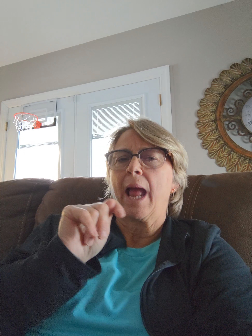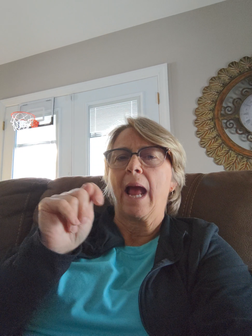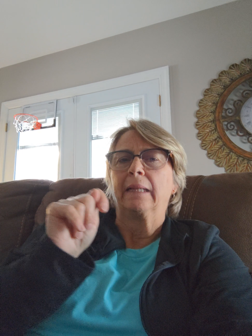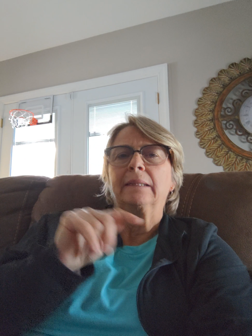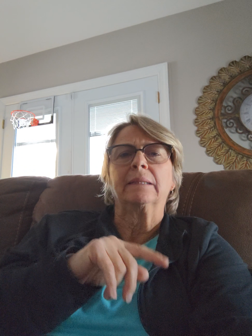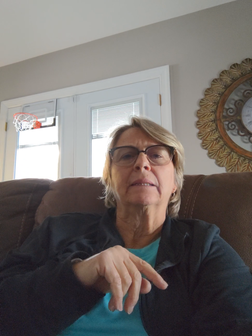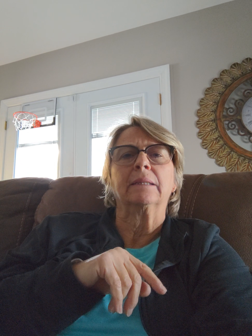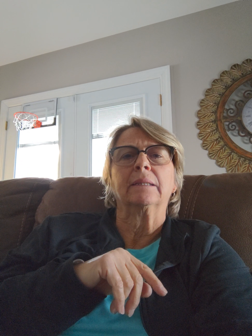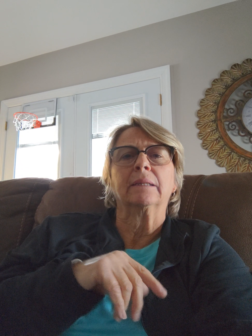potty